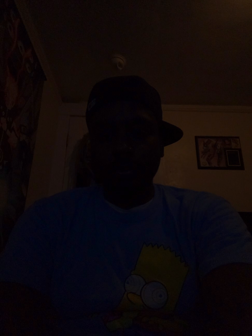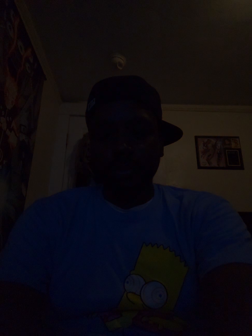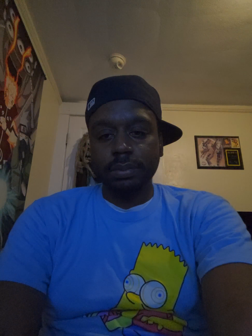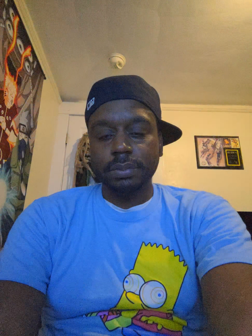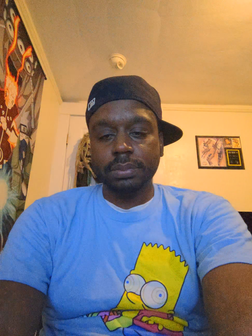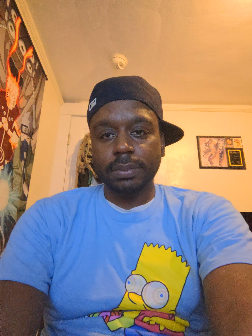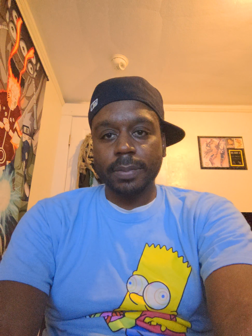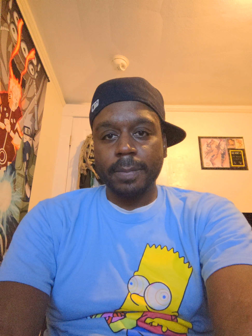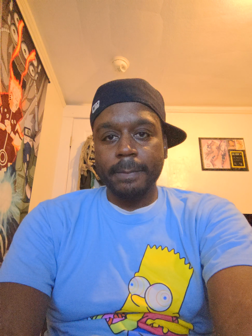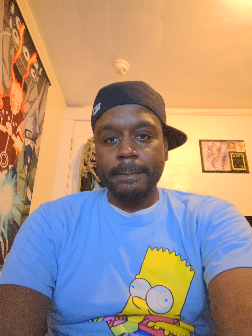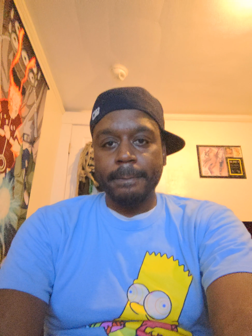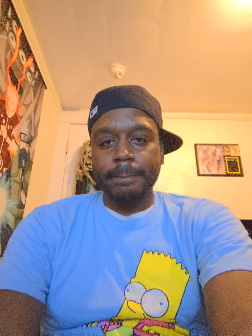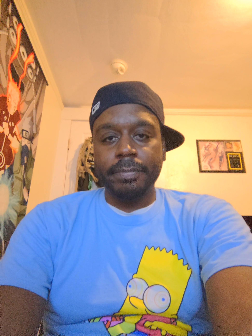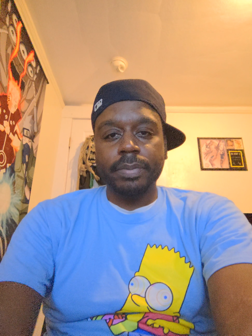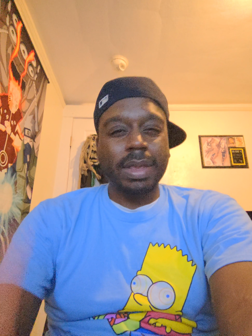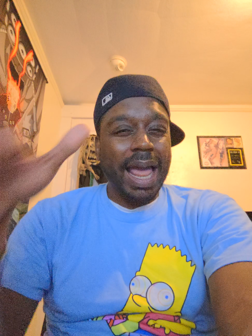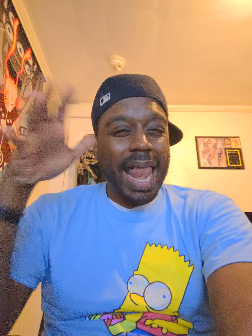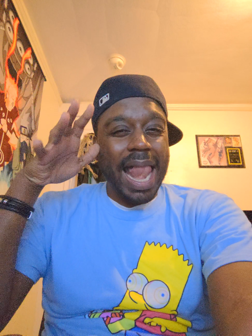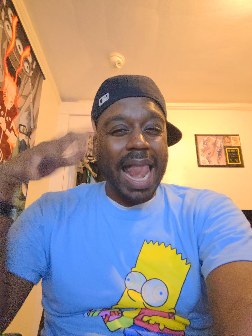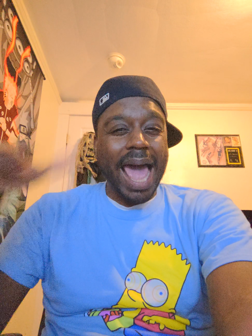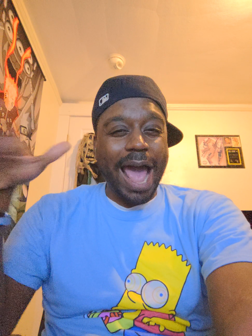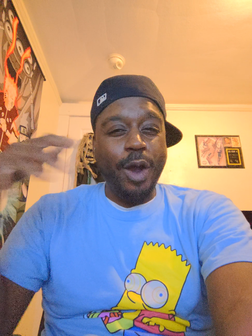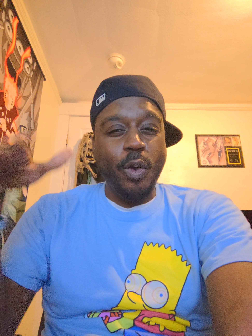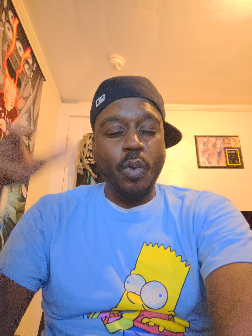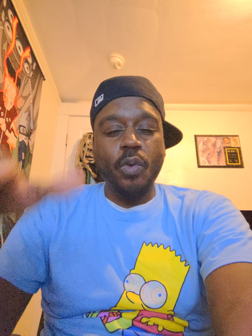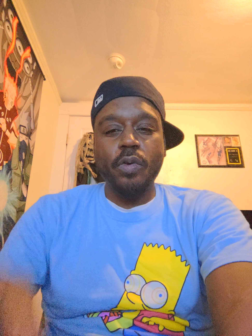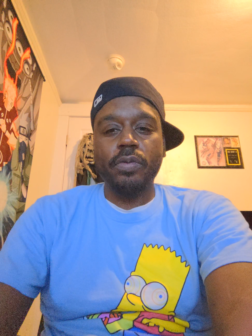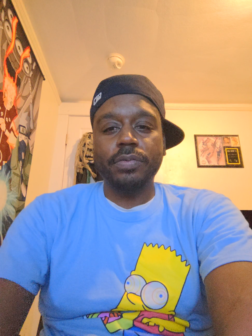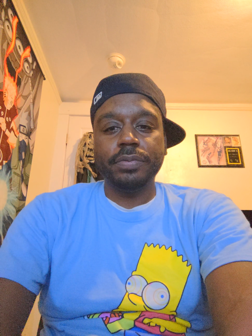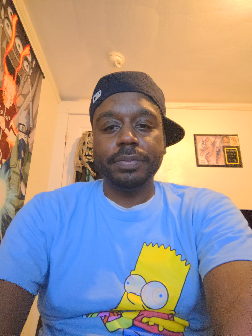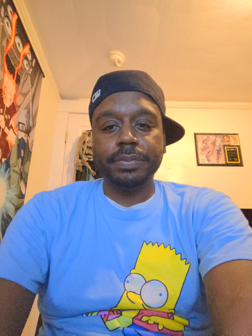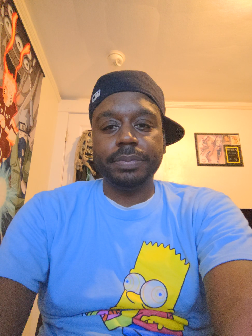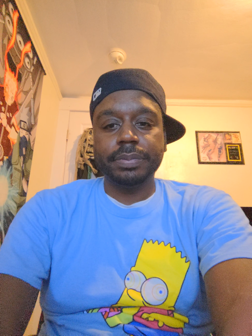loud